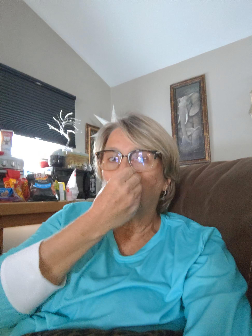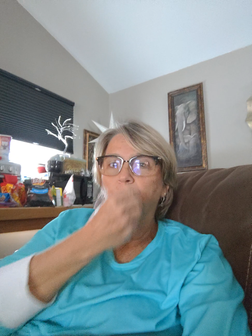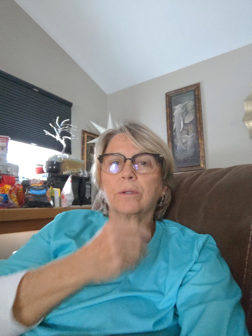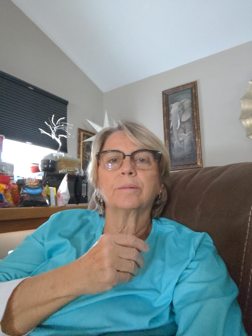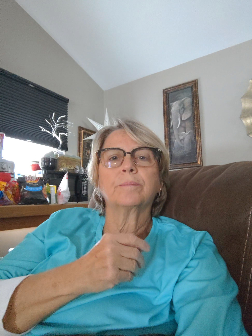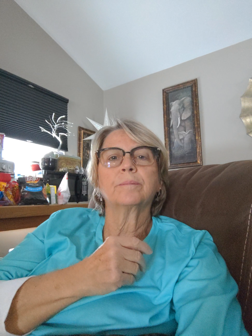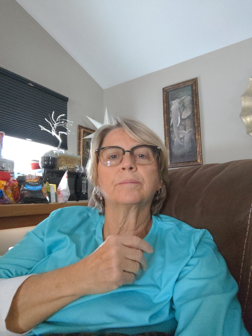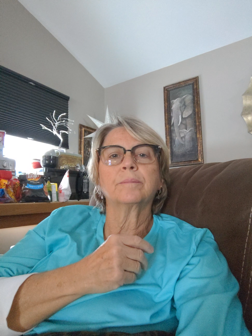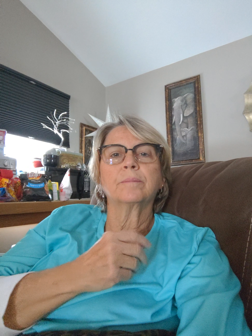flower